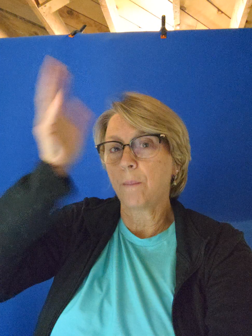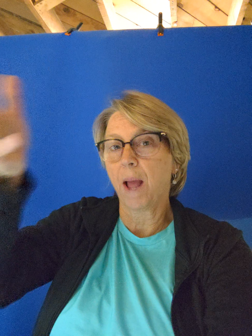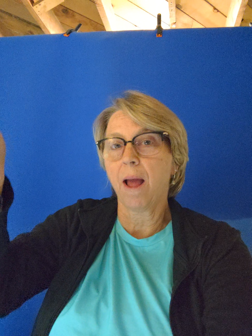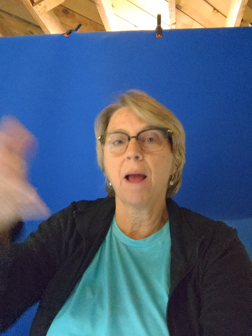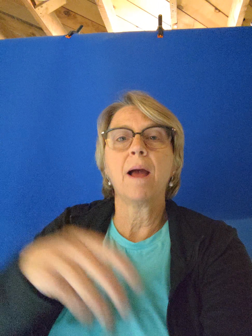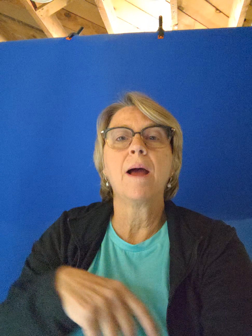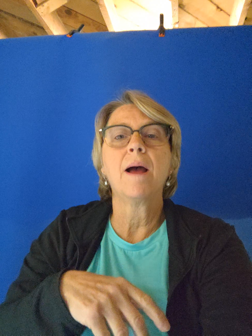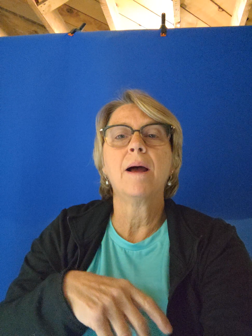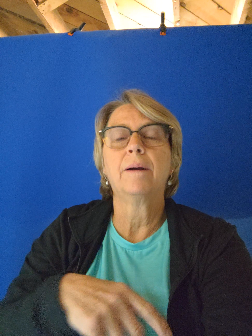grandpa